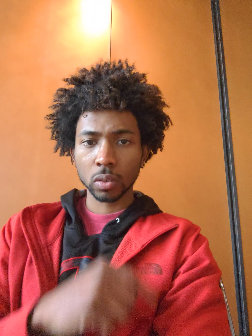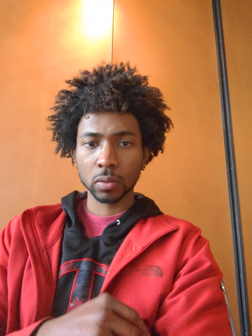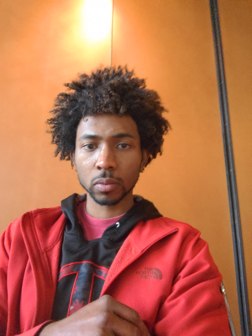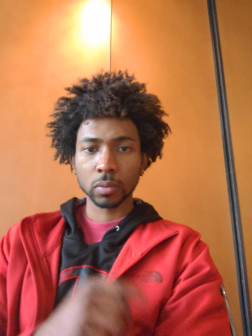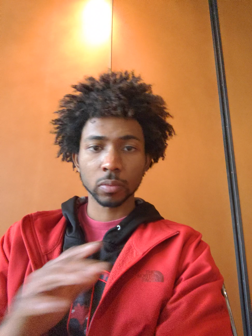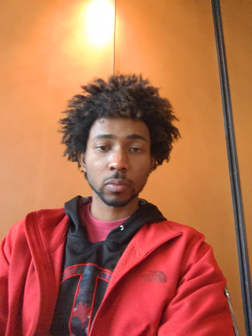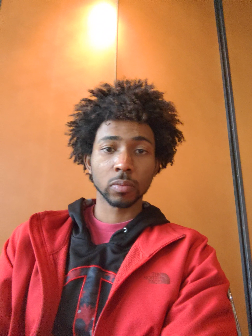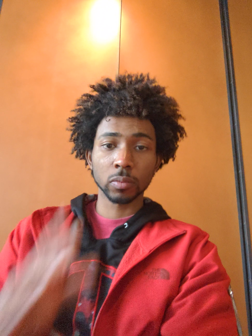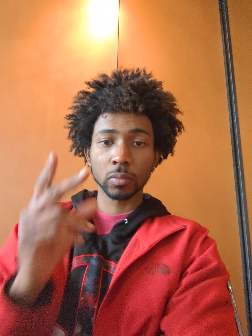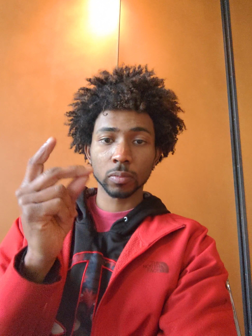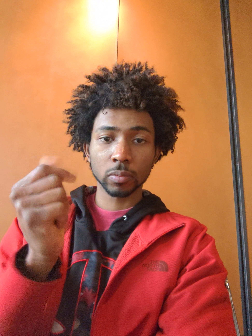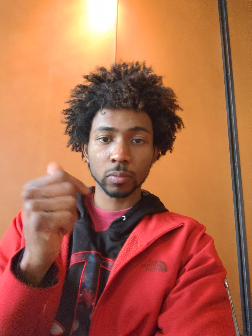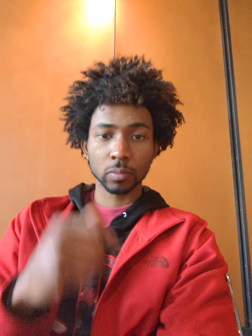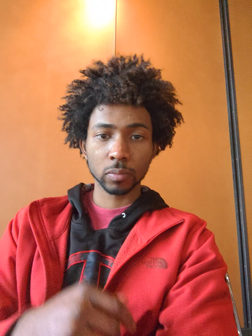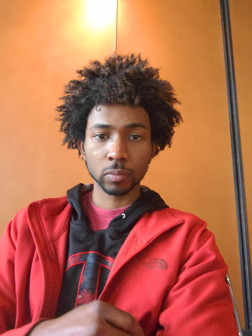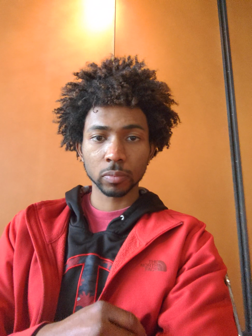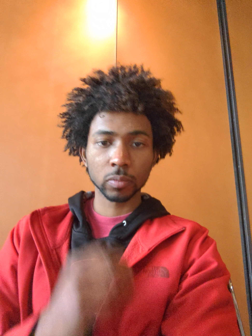dog